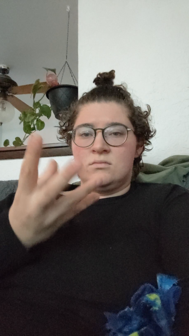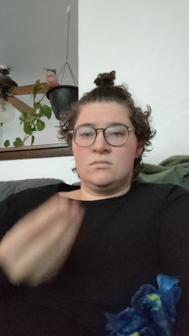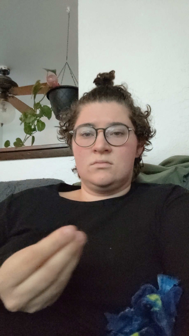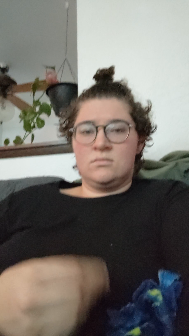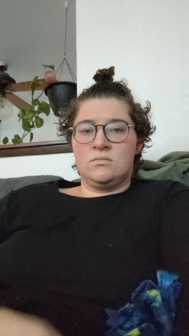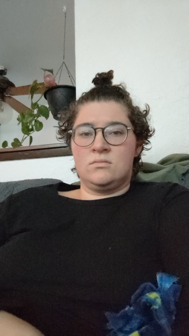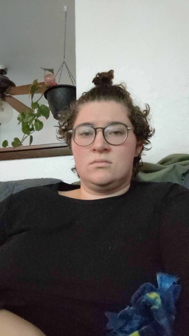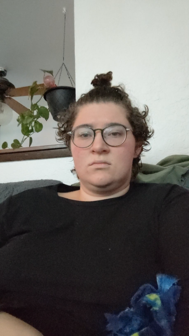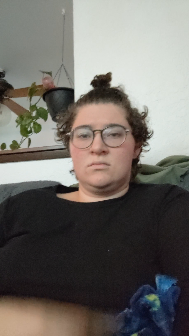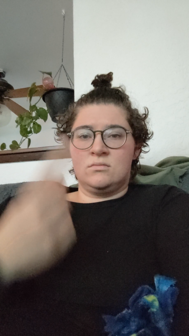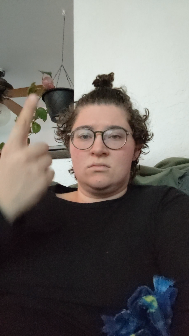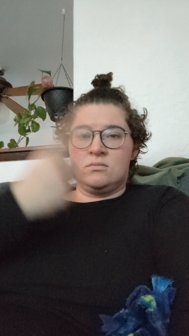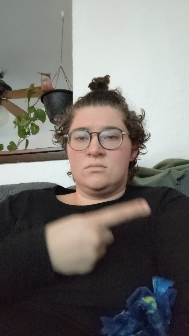day